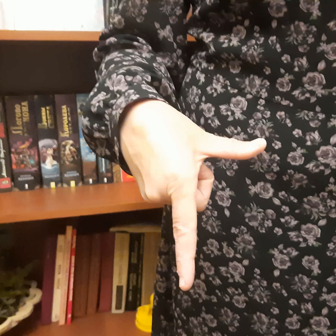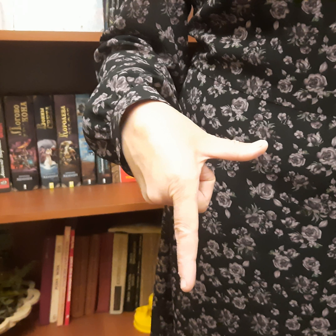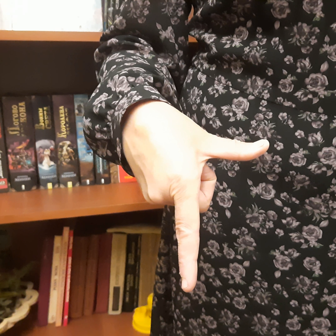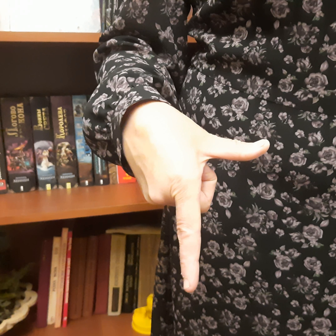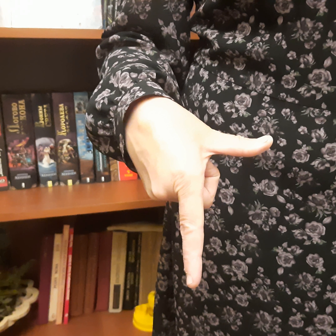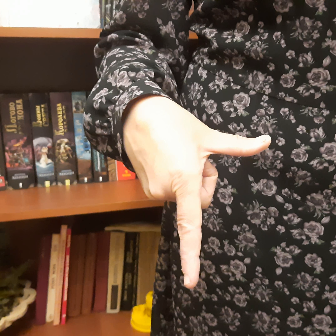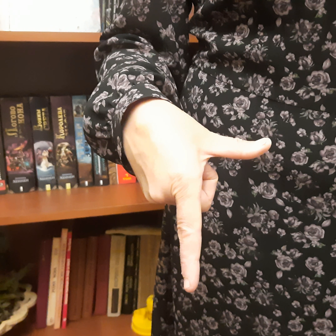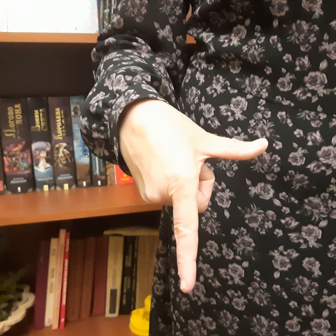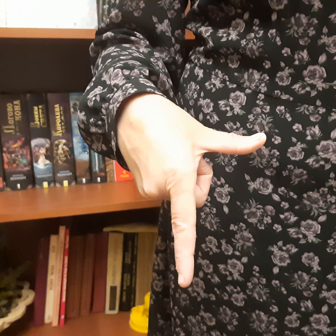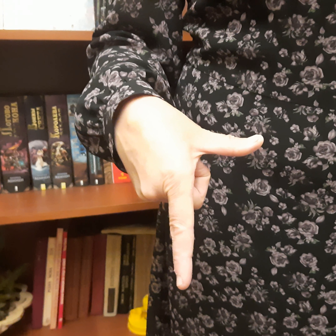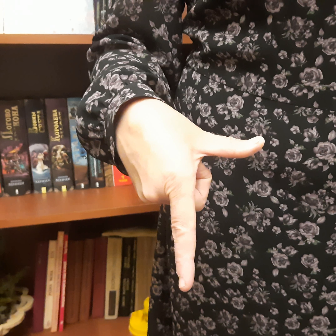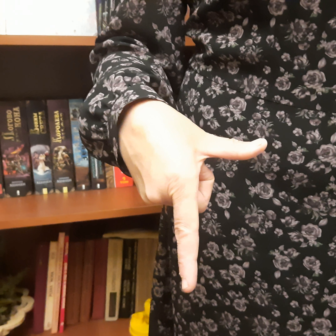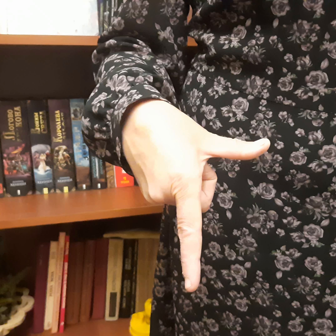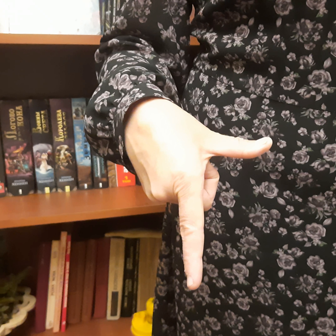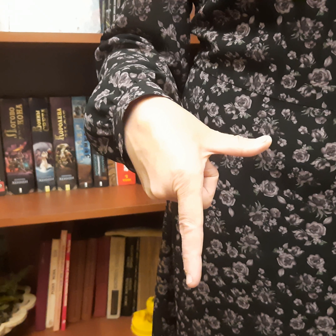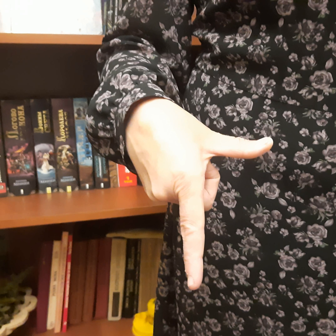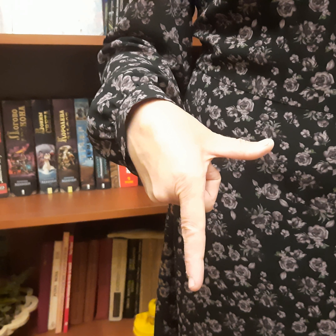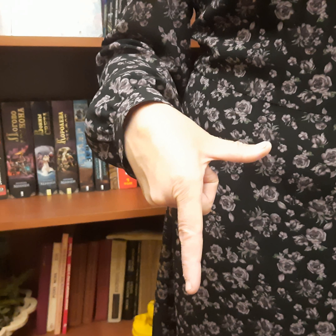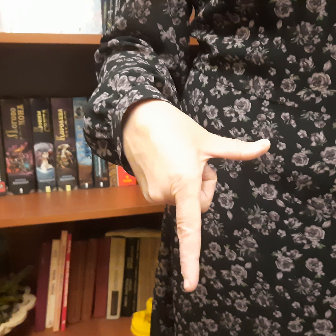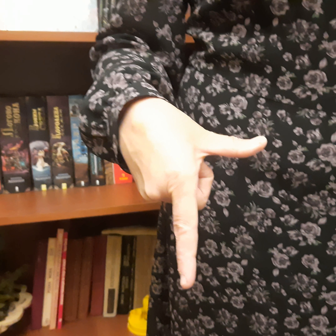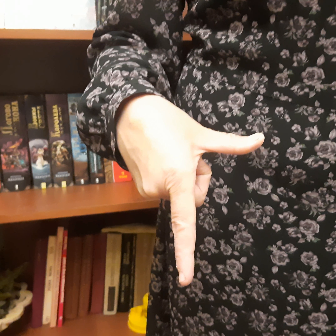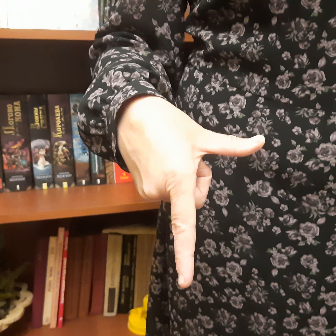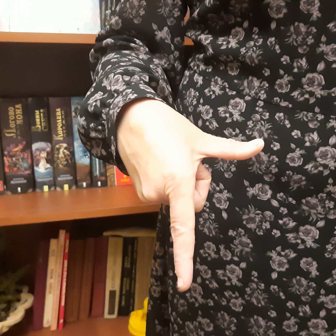Г